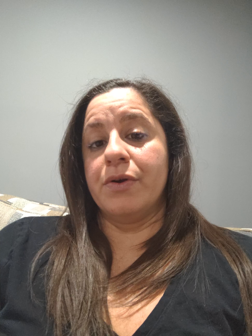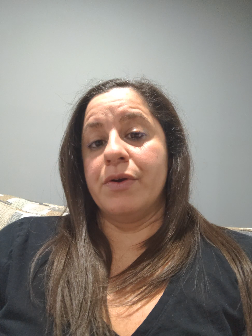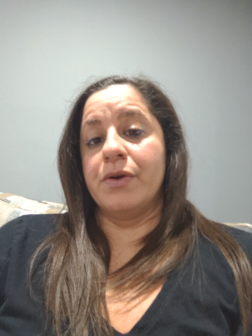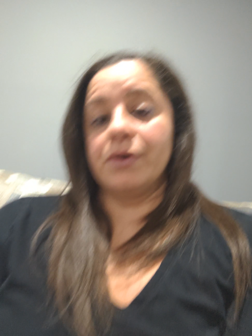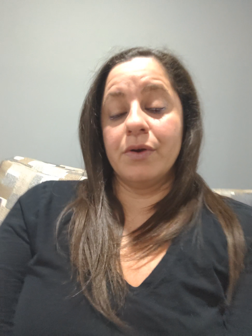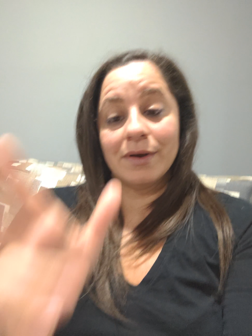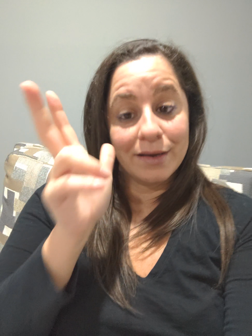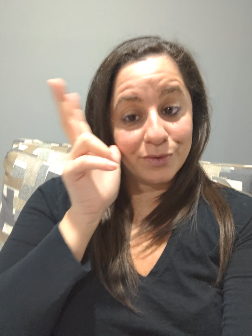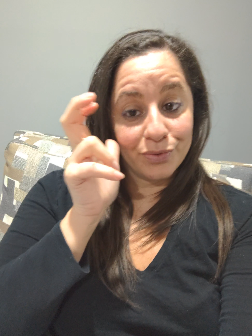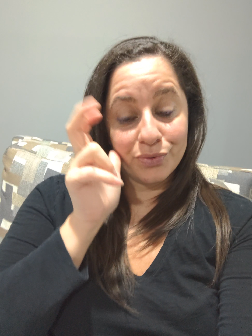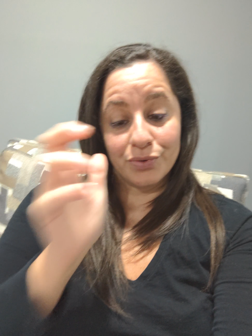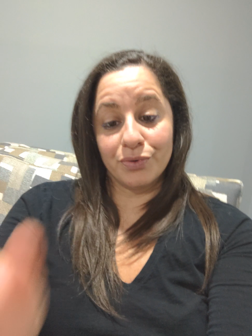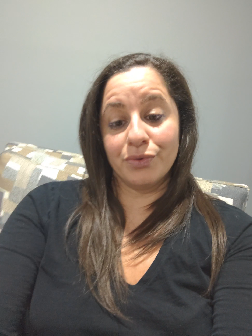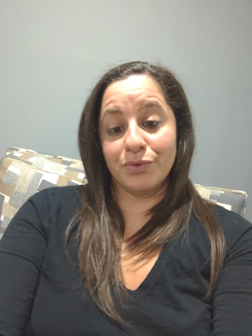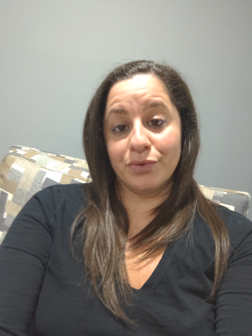hear